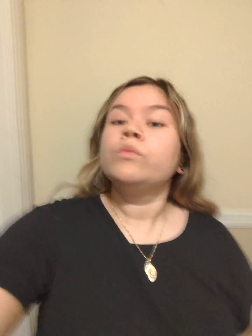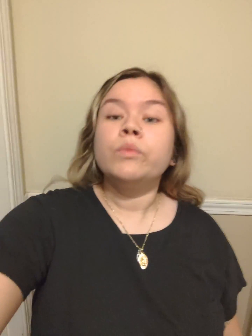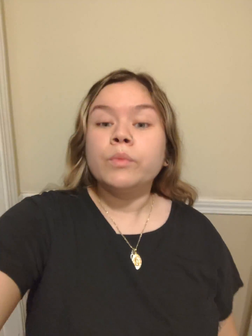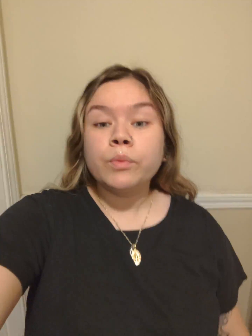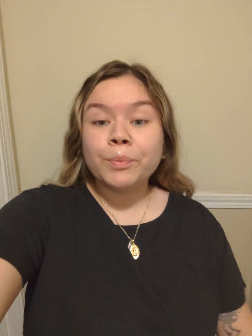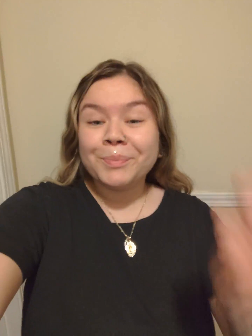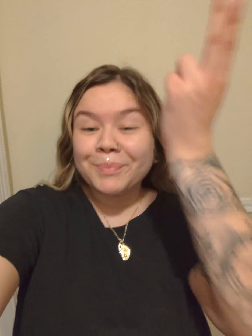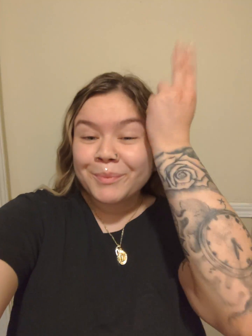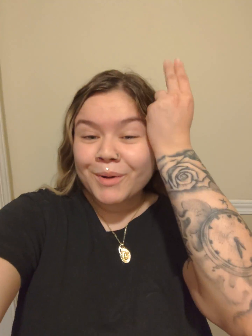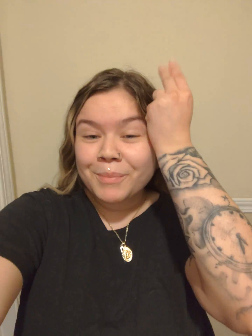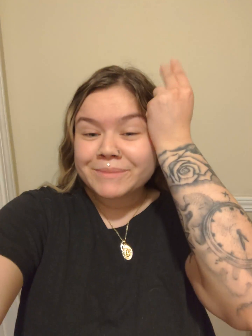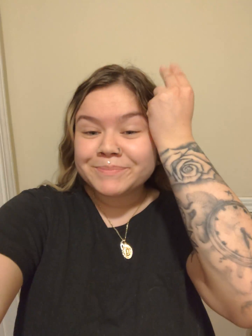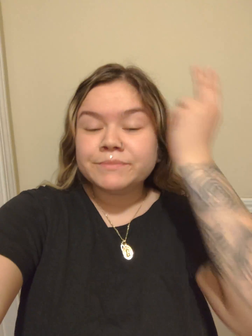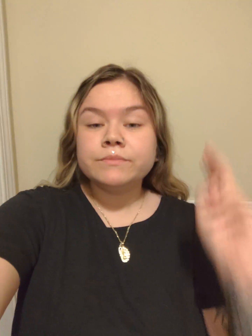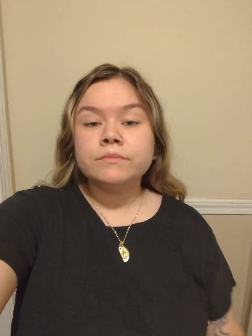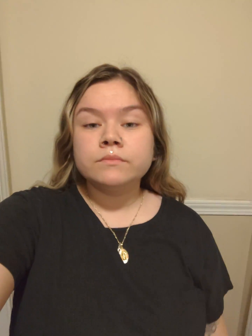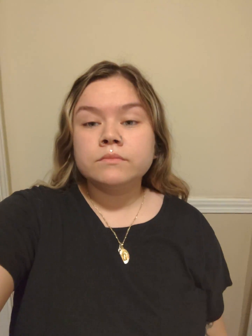rabbit